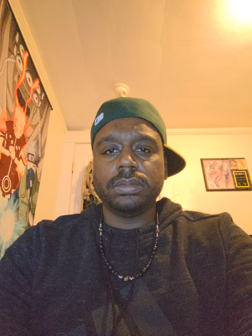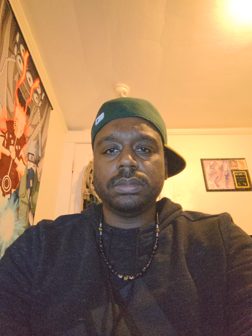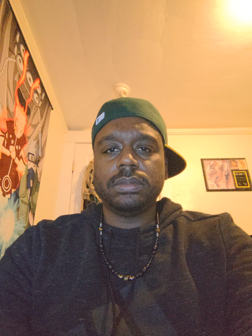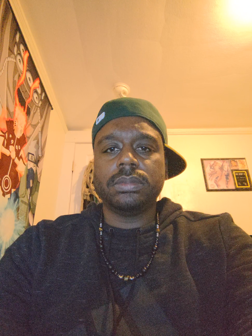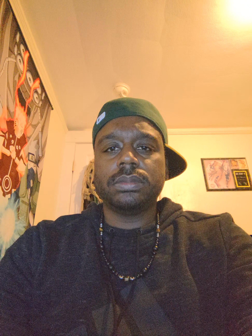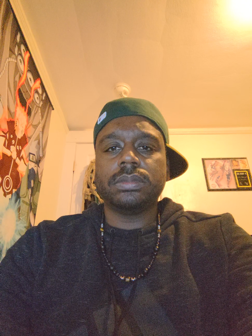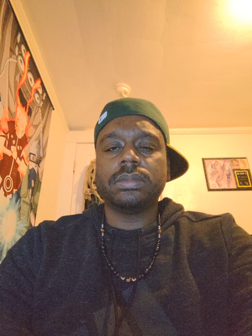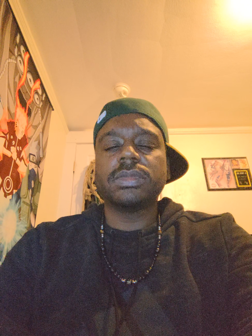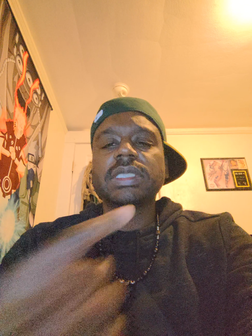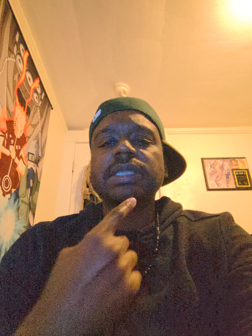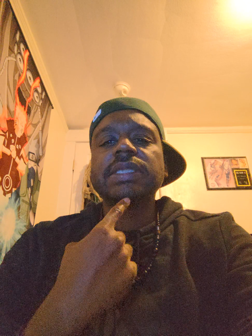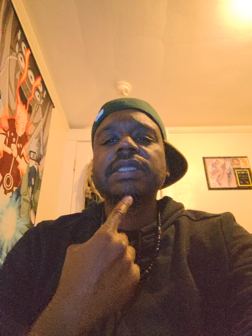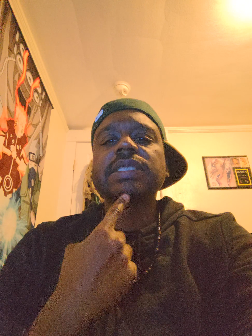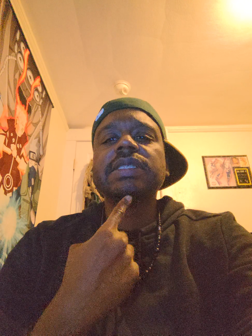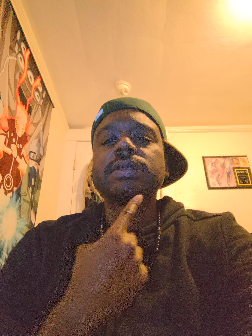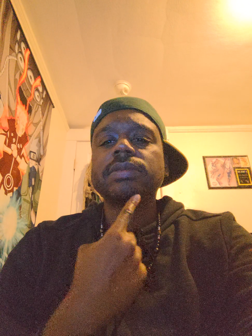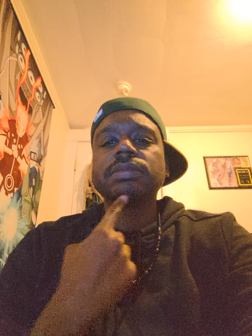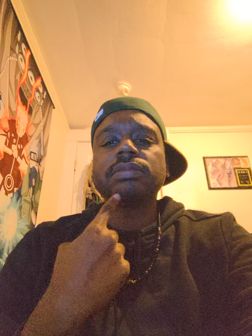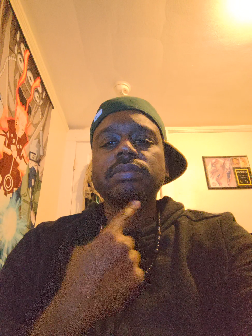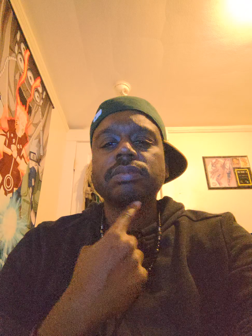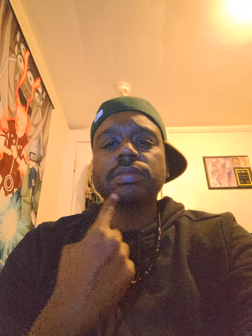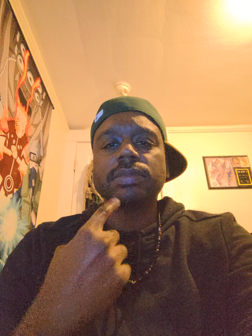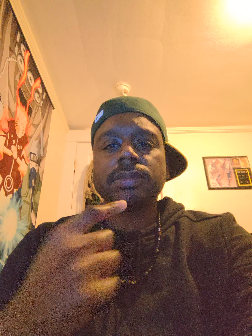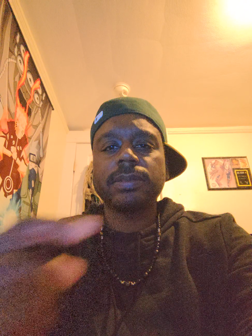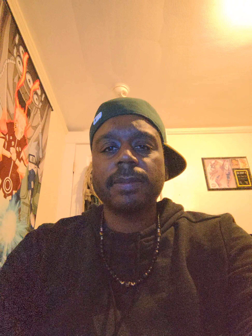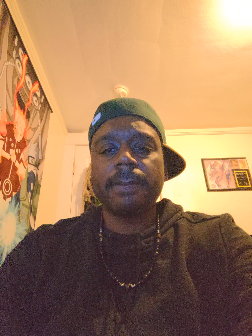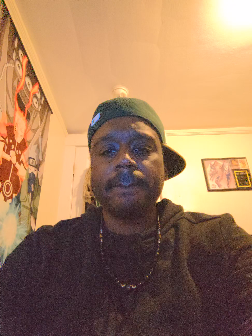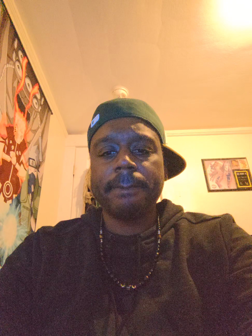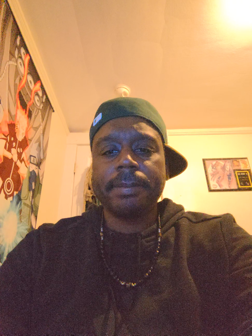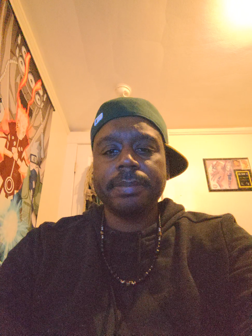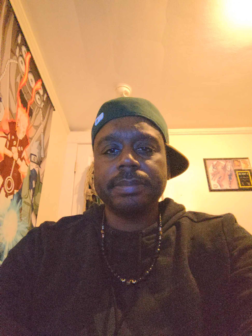chin